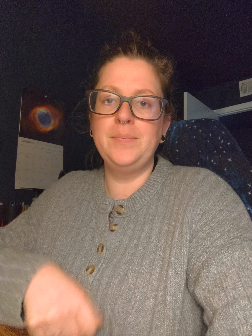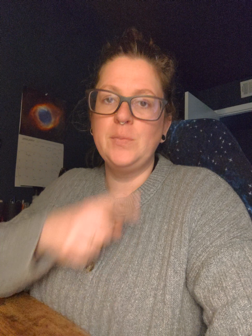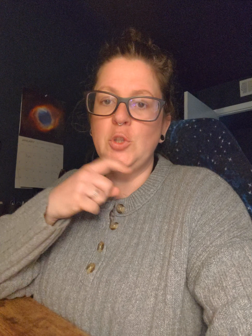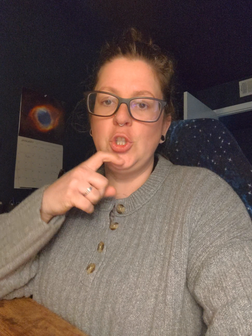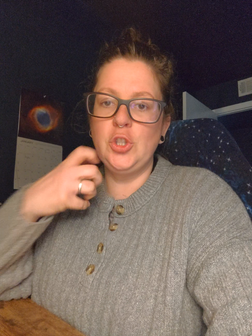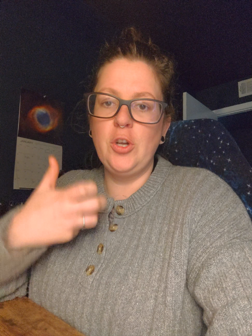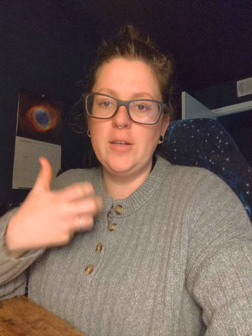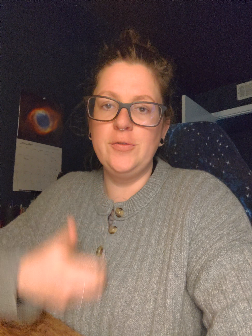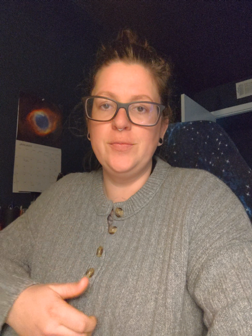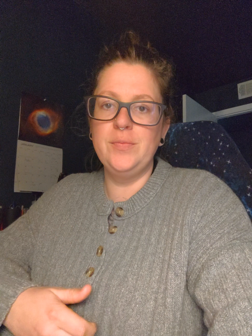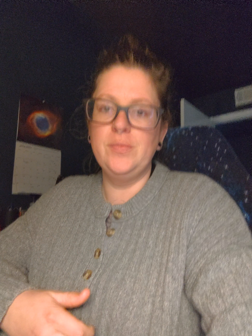dryer